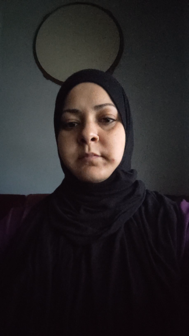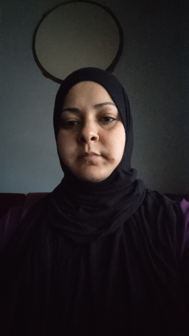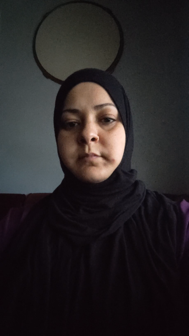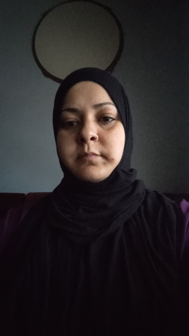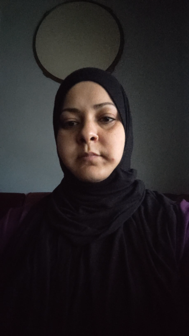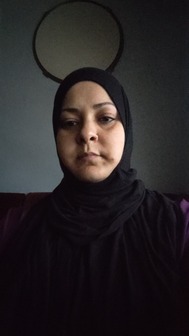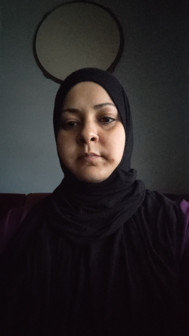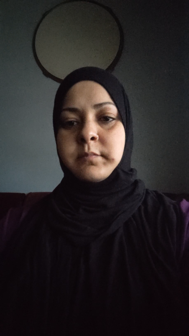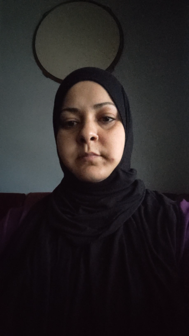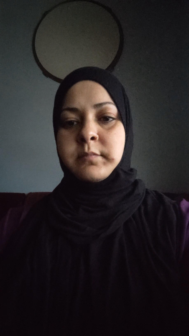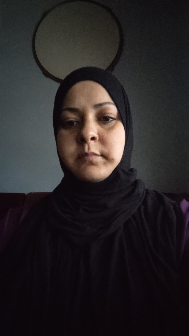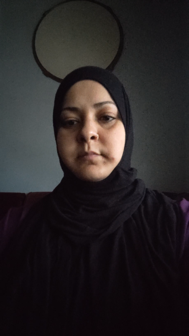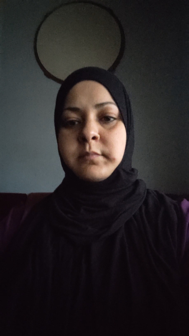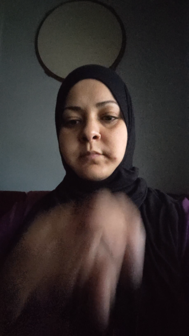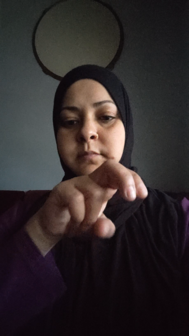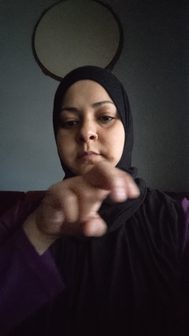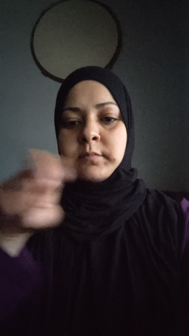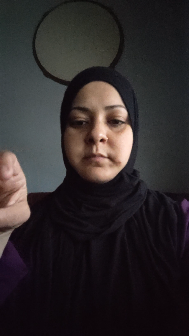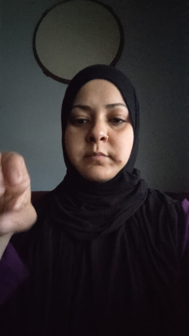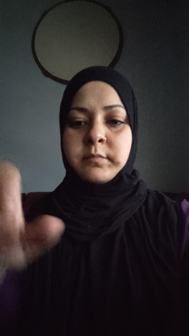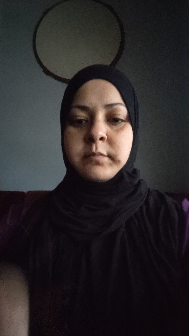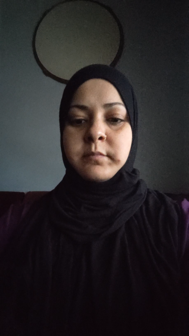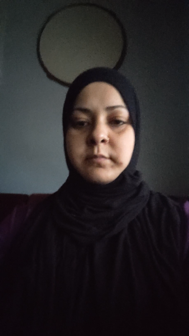bench